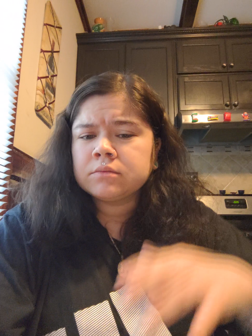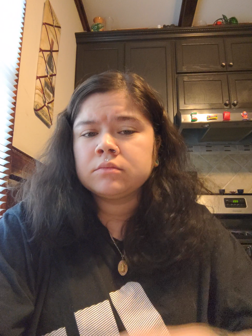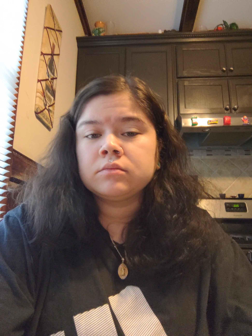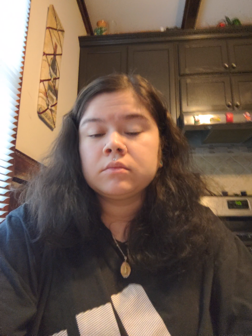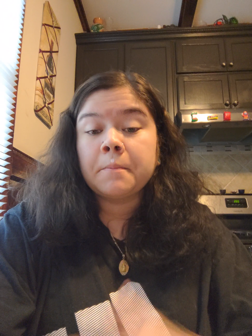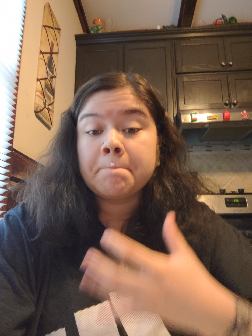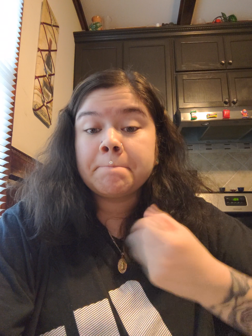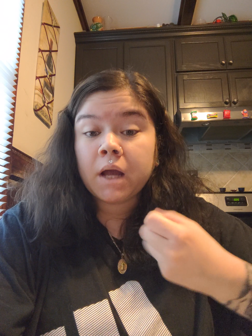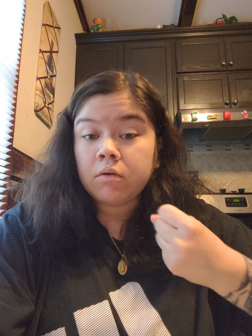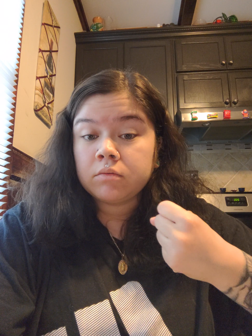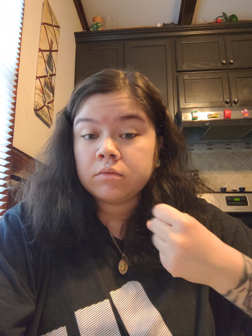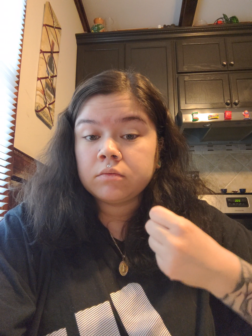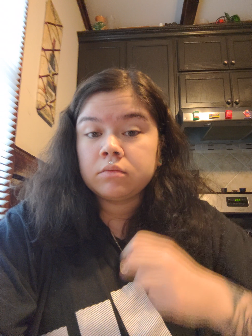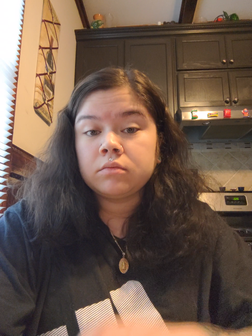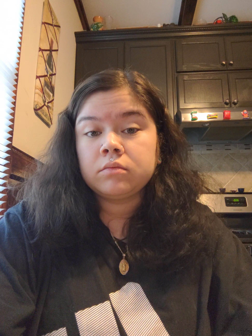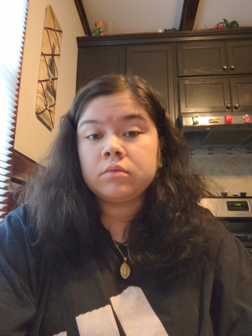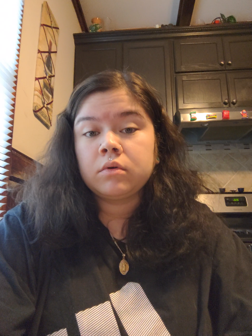milk